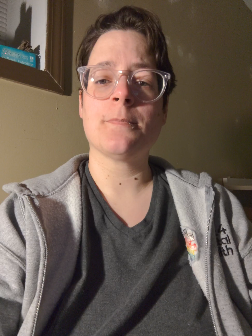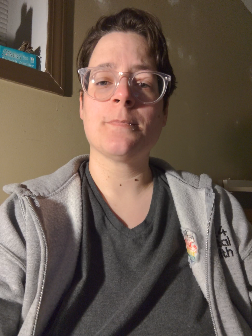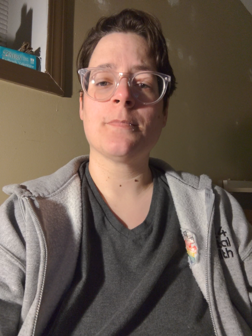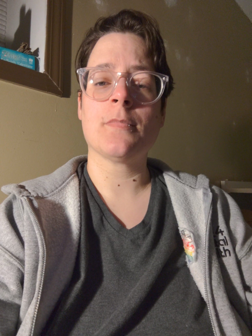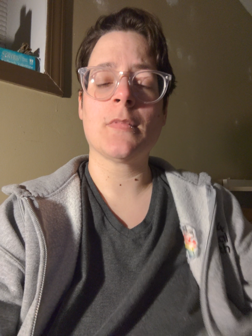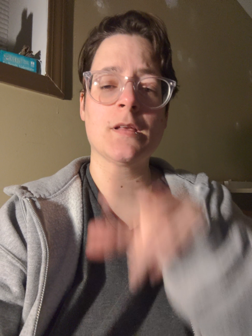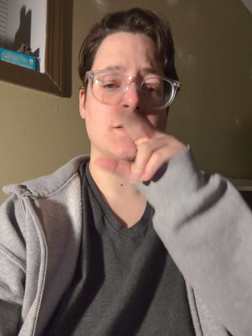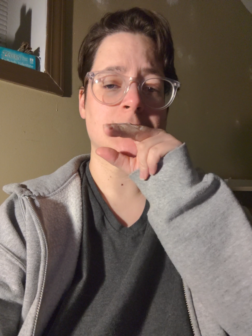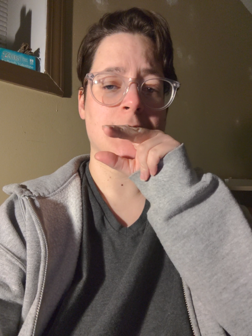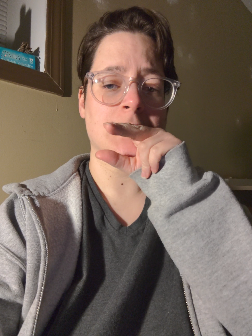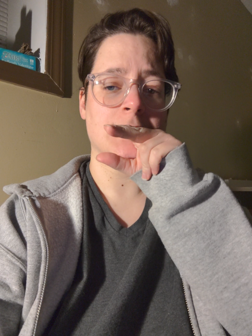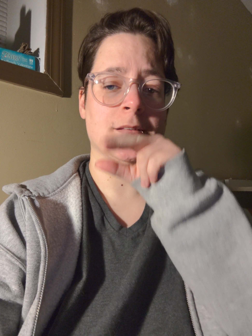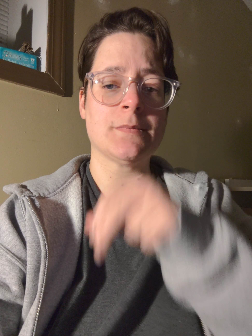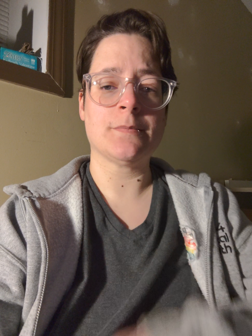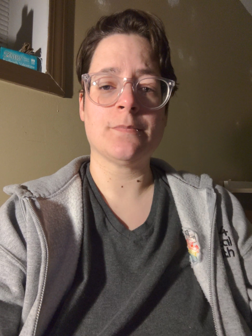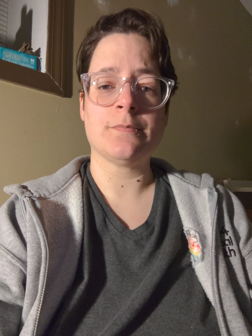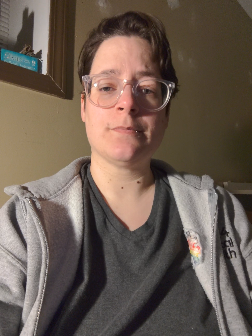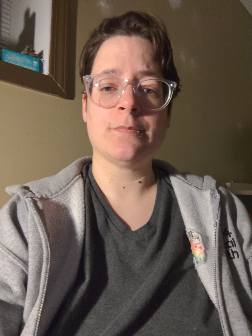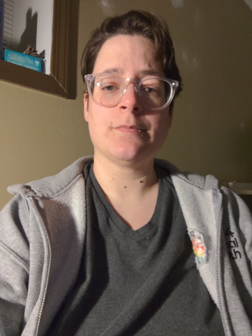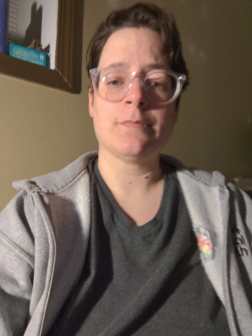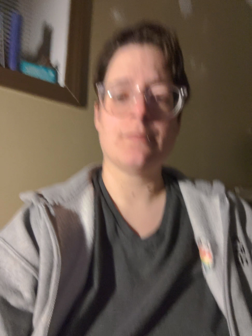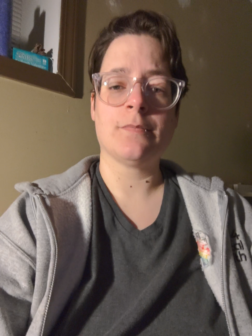tongue